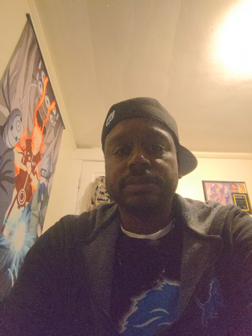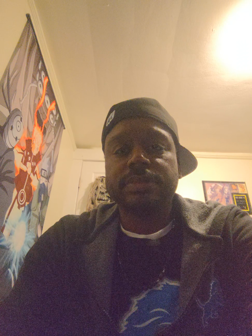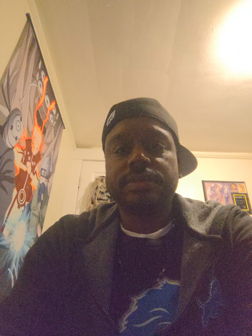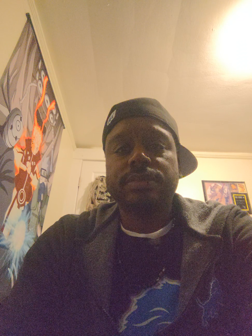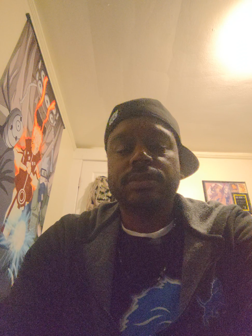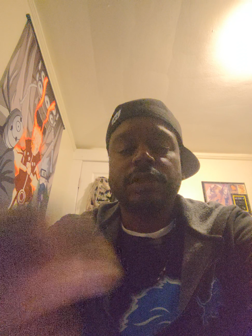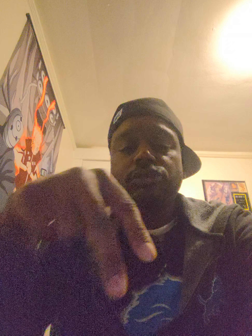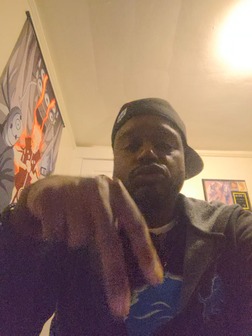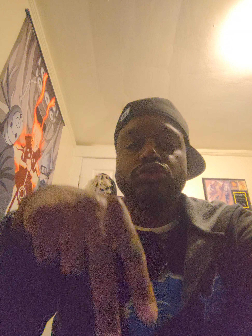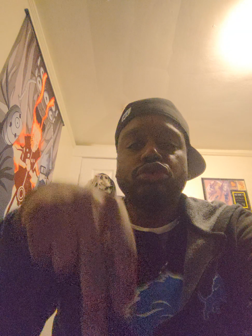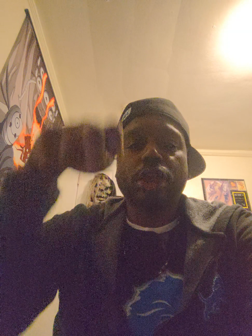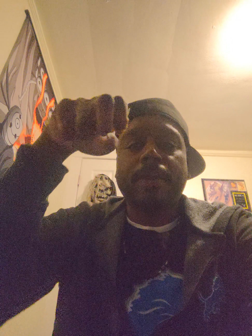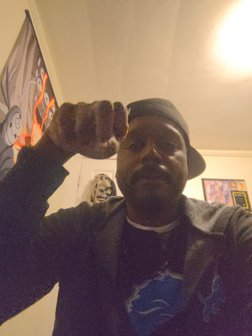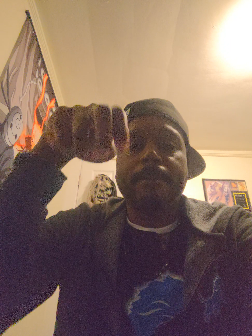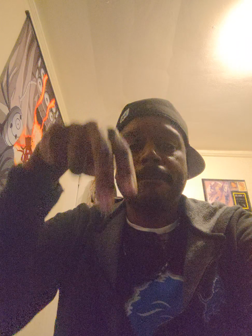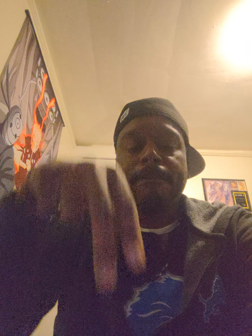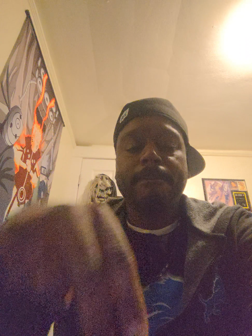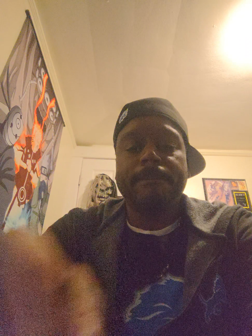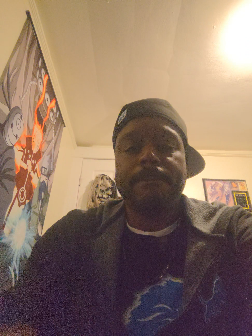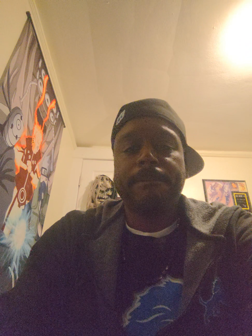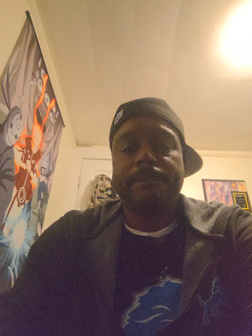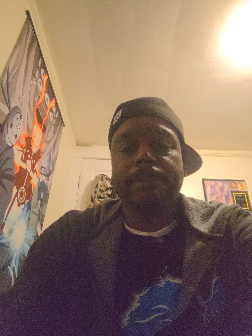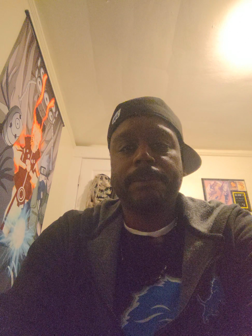jump